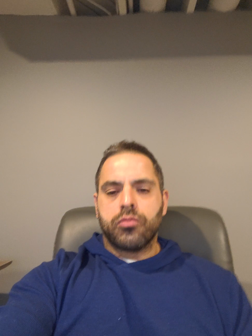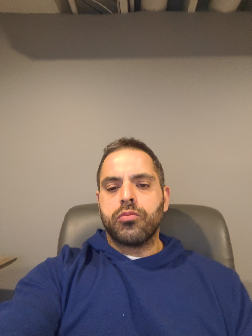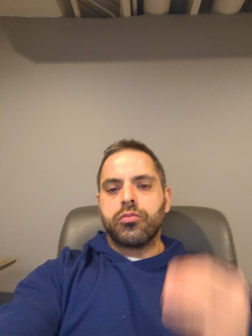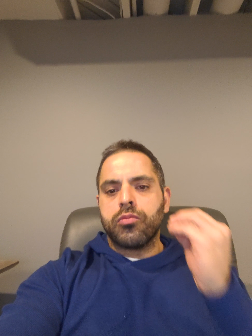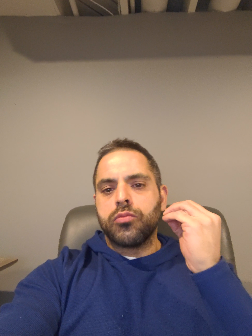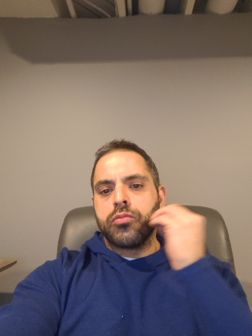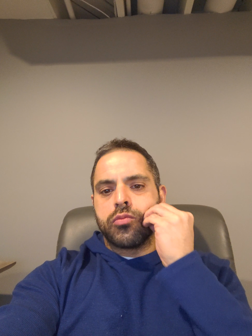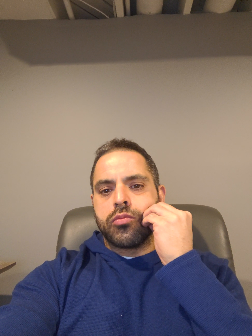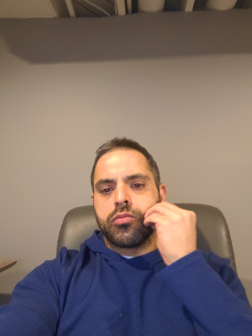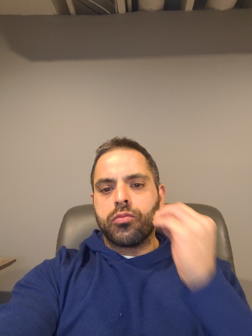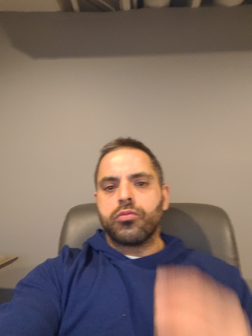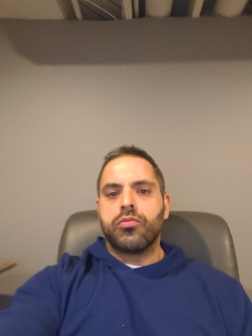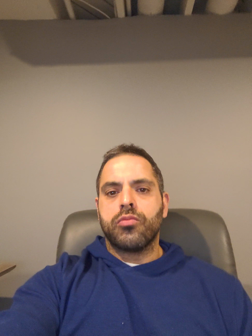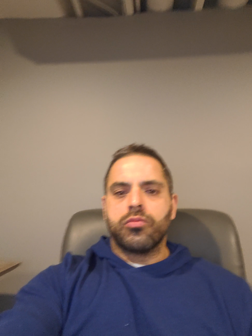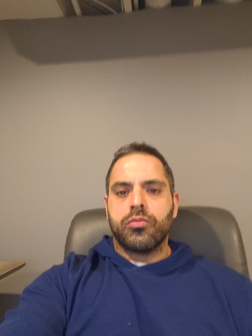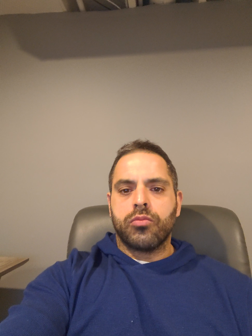kiss